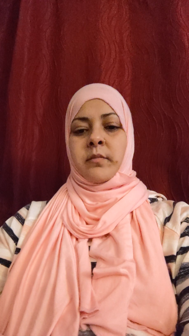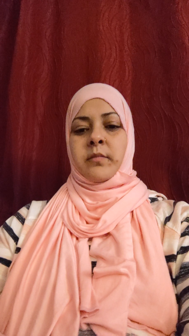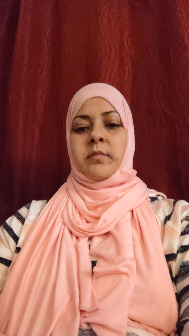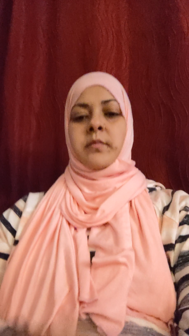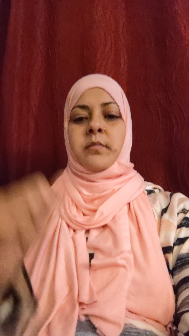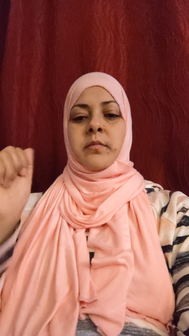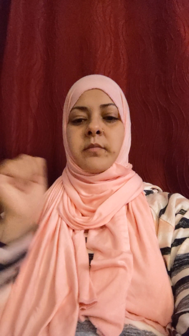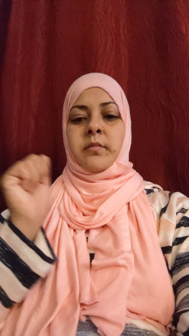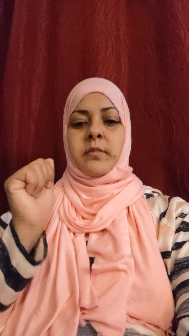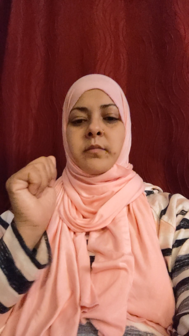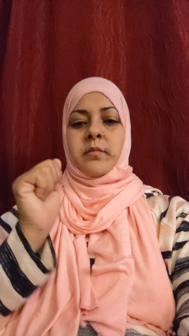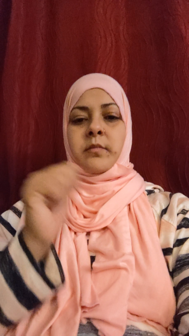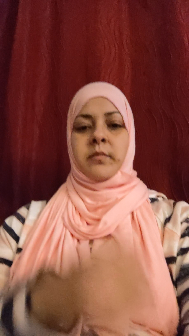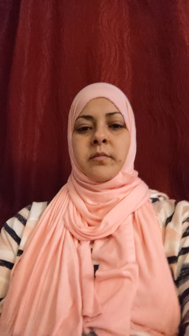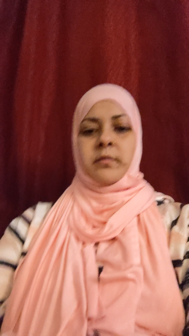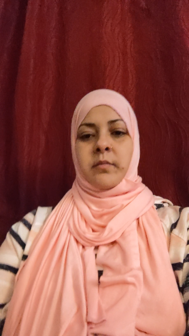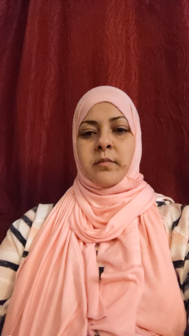cold